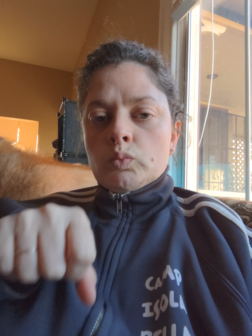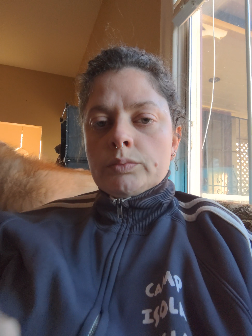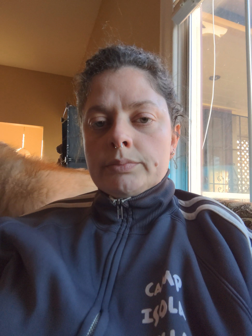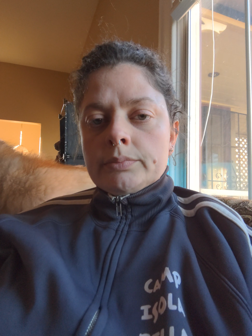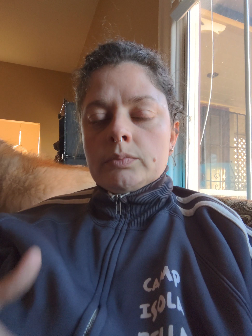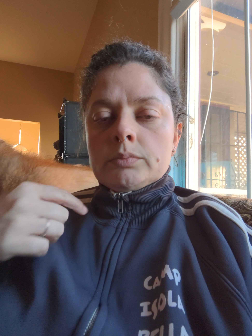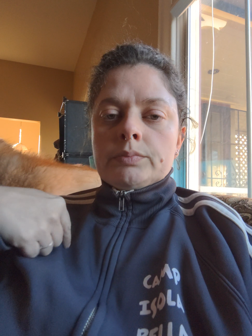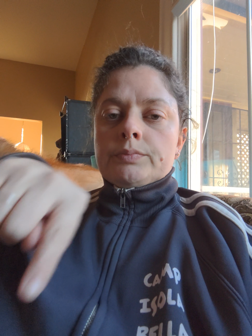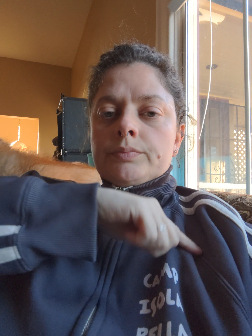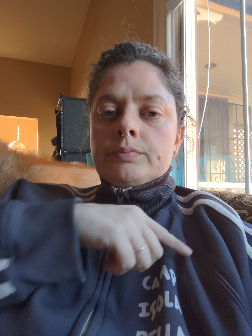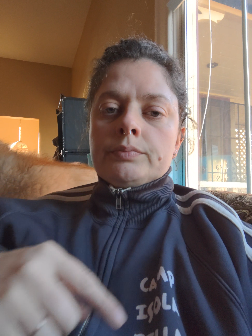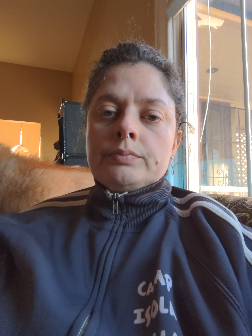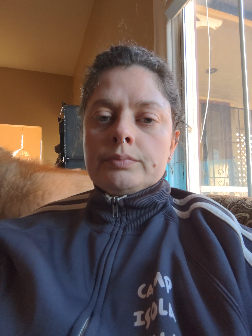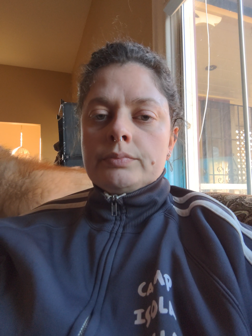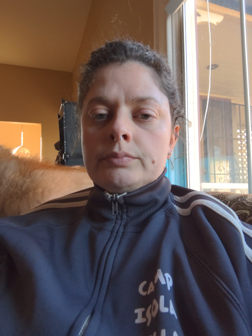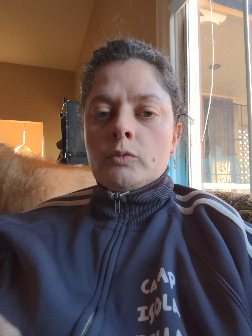we